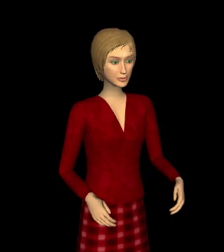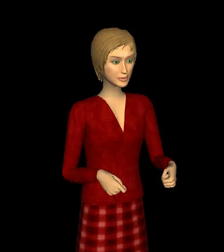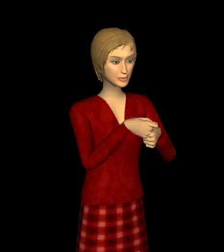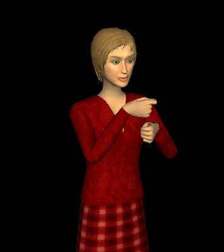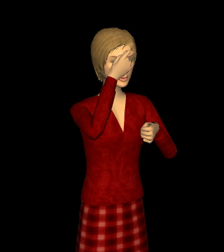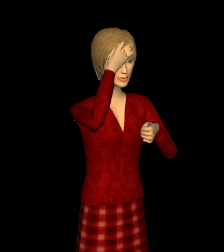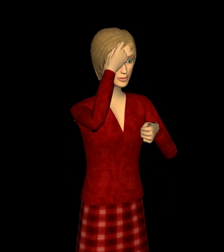مظلة